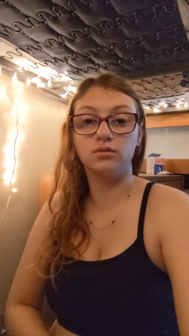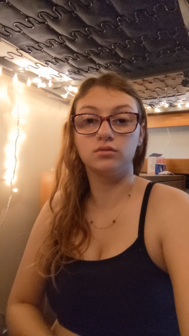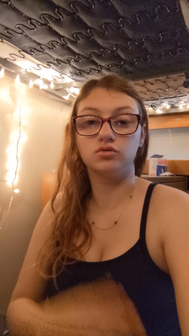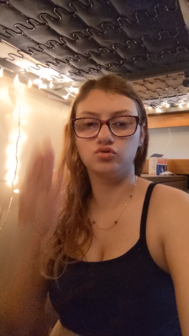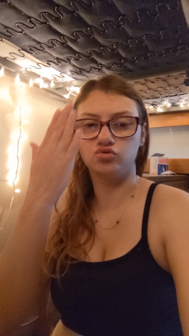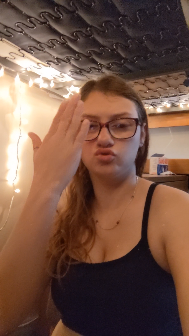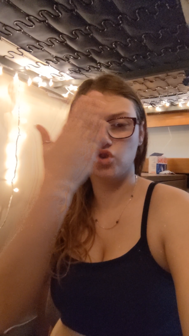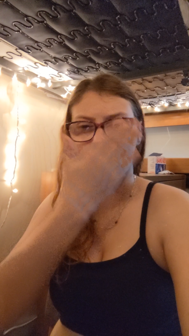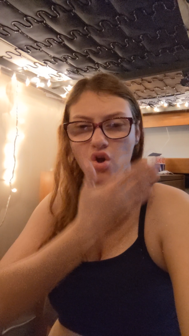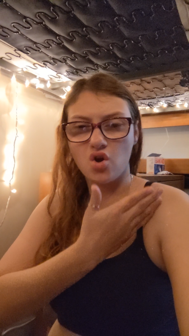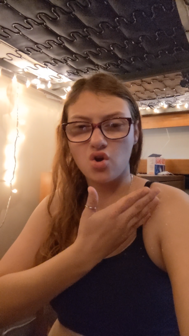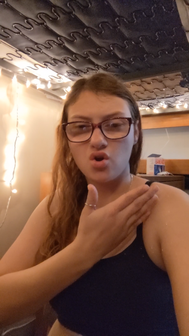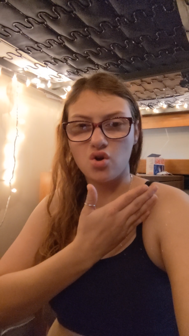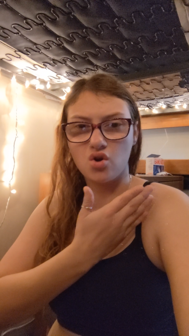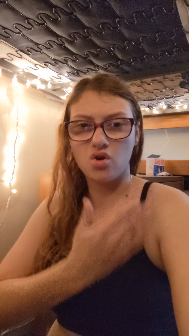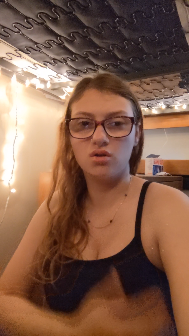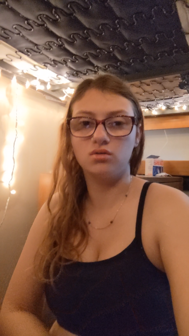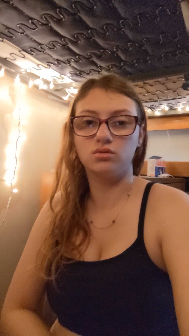dark